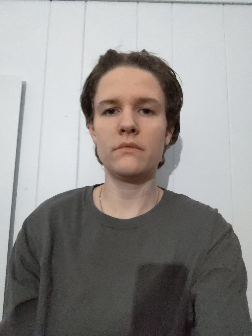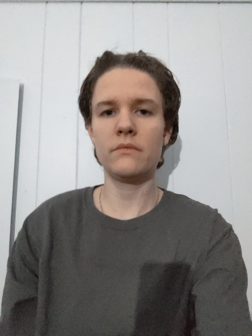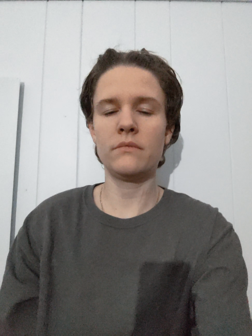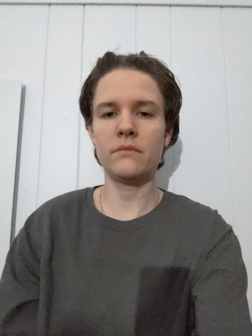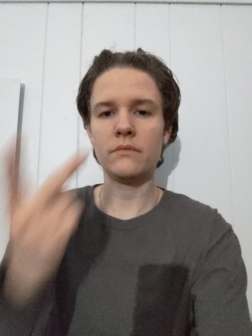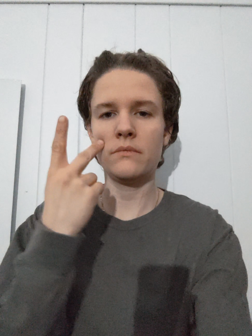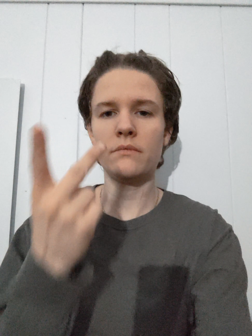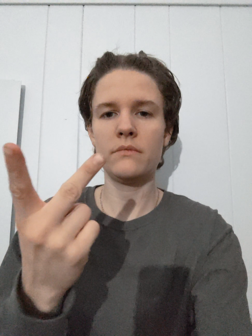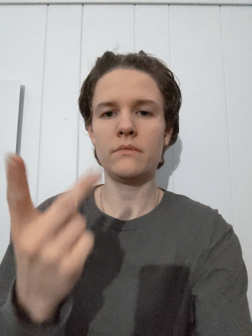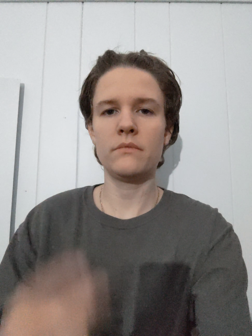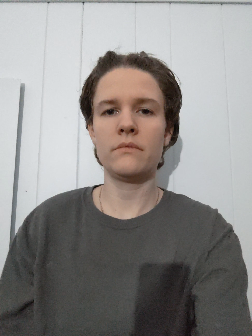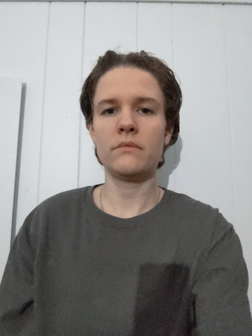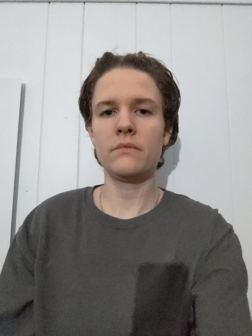see